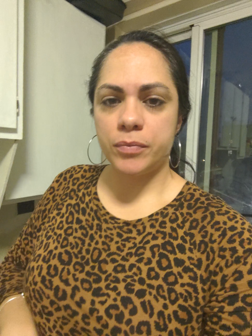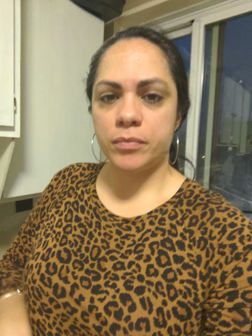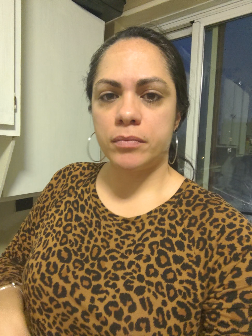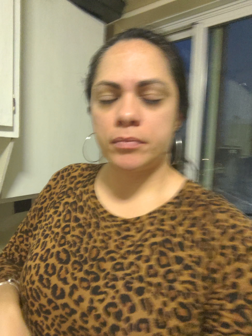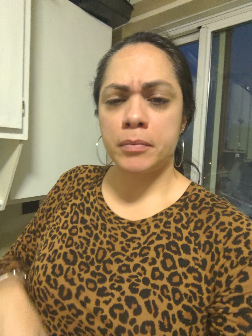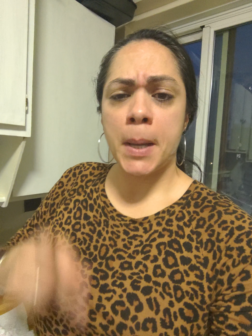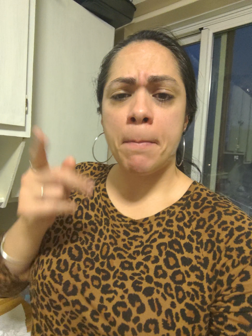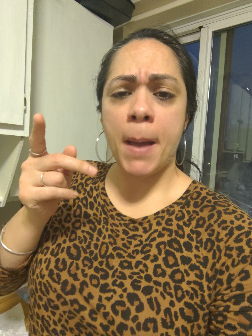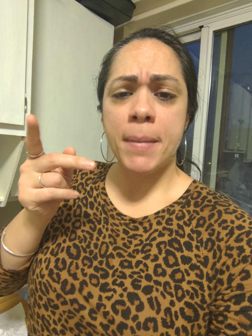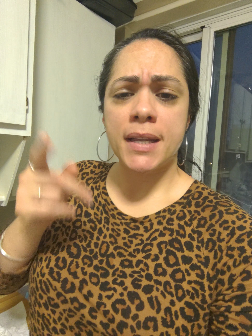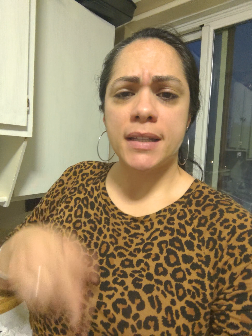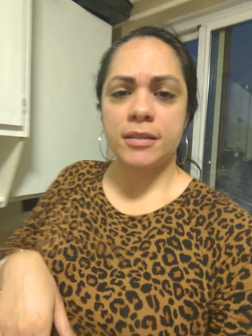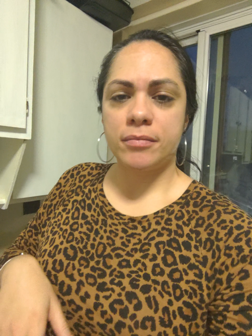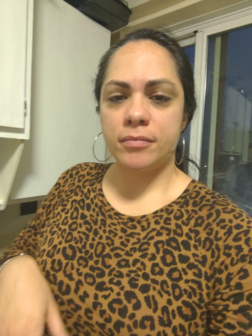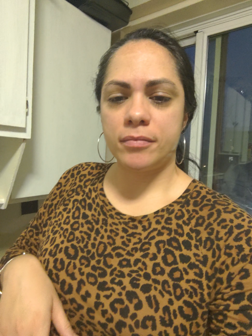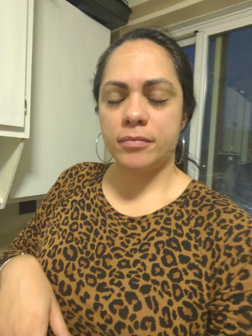puppy